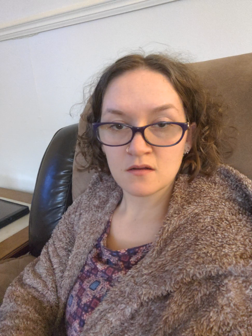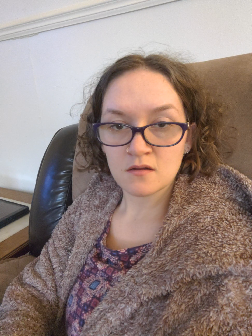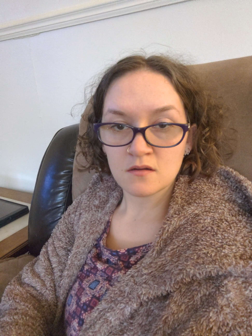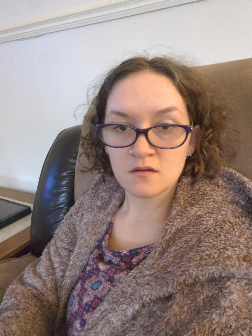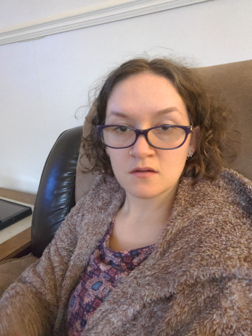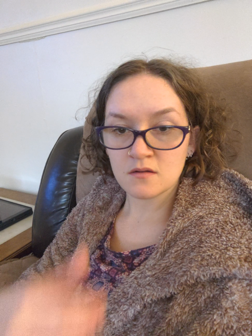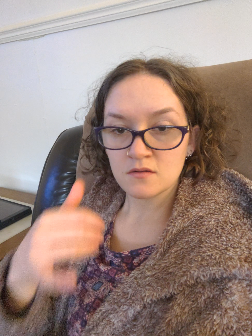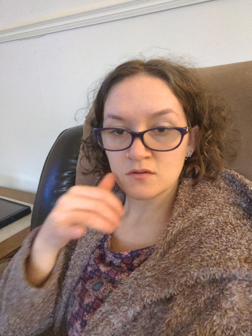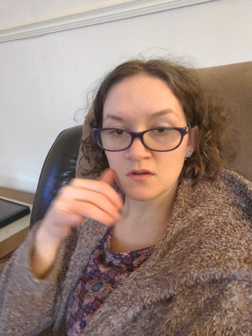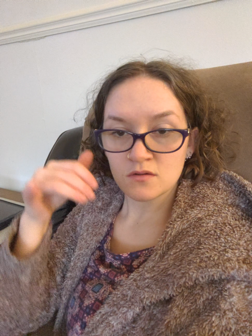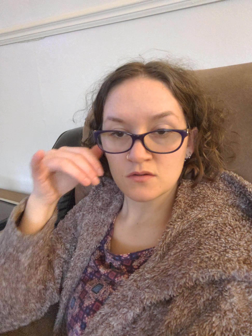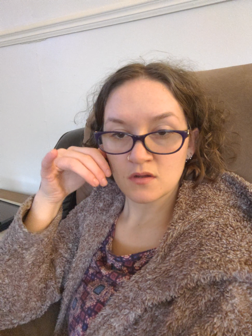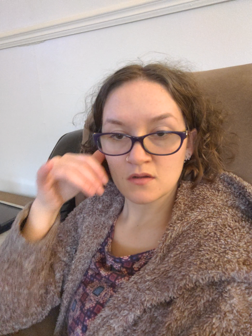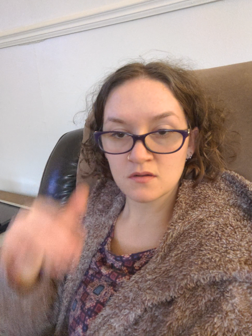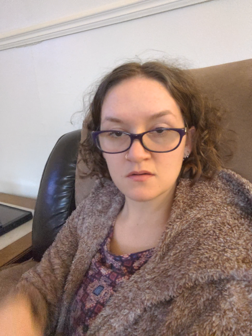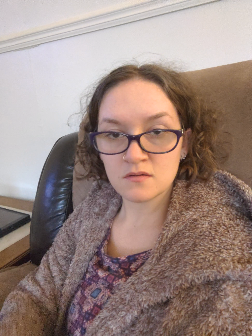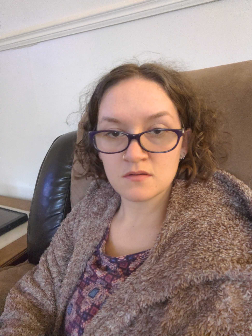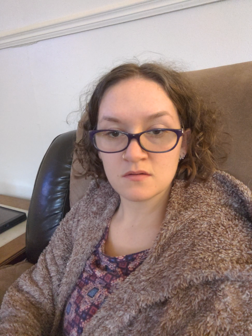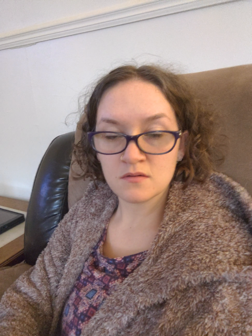yesterday